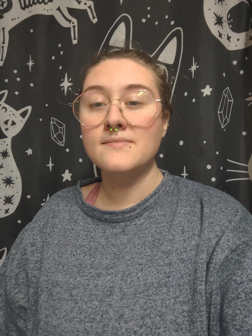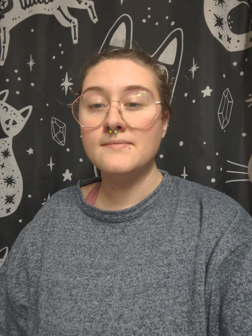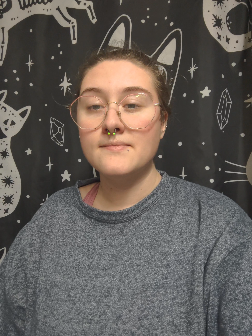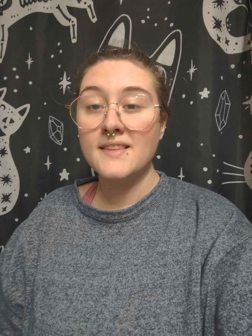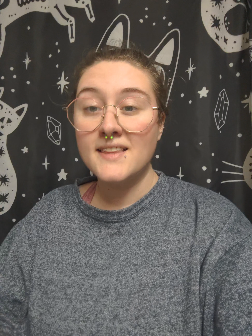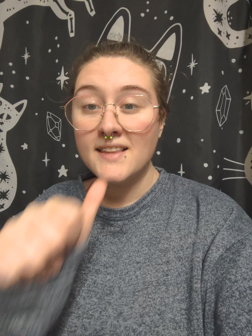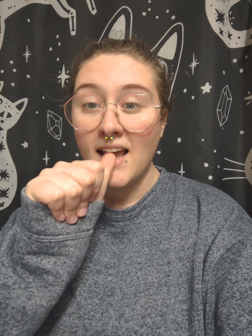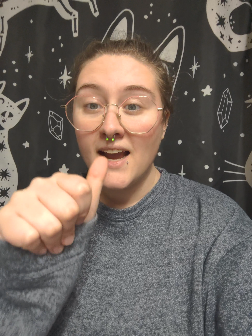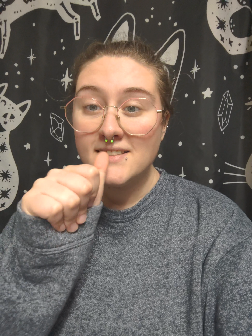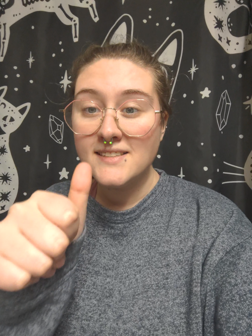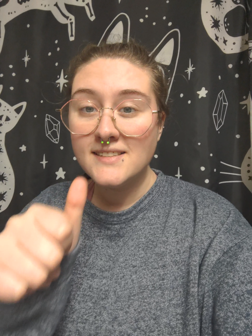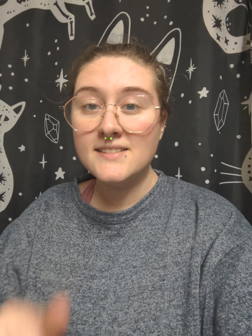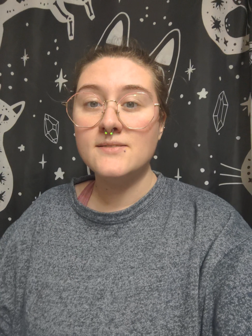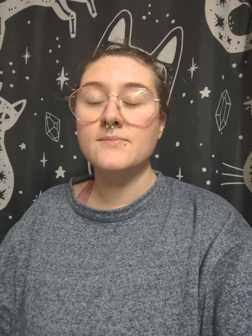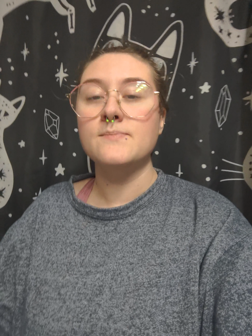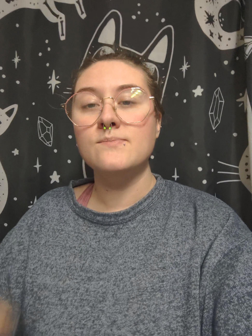nuts